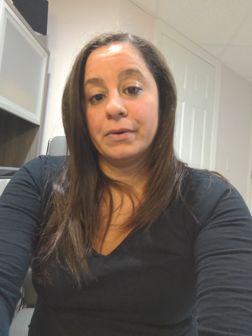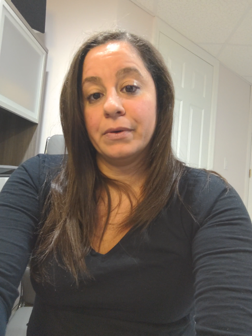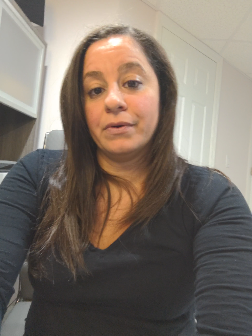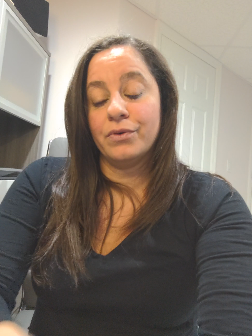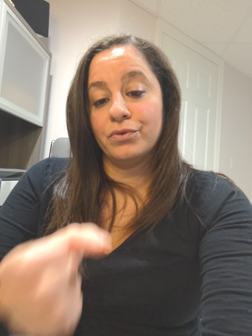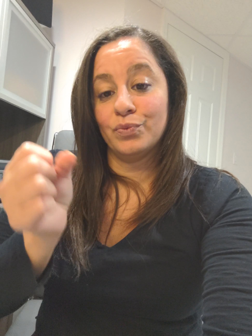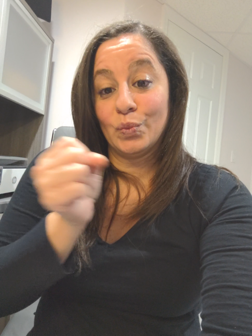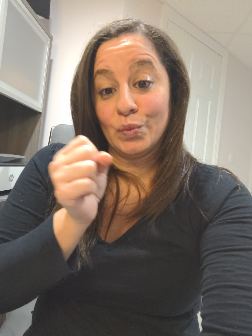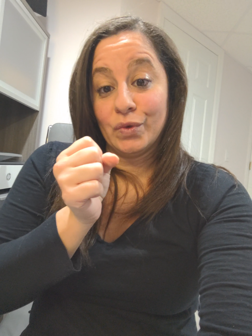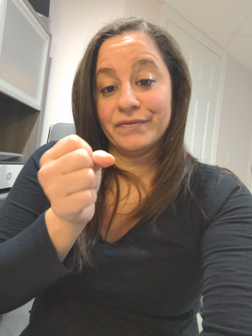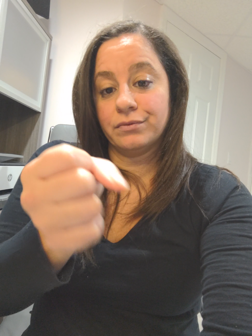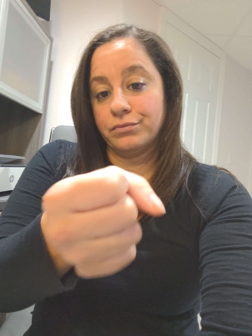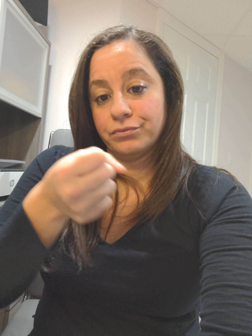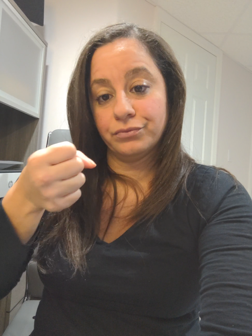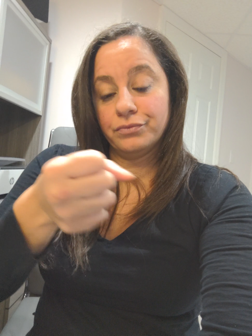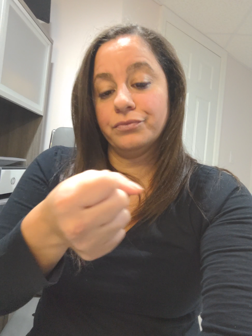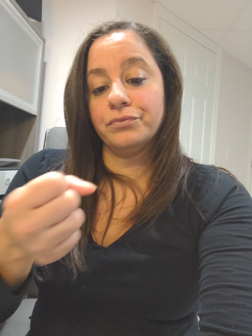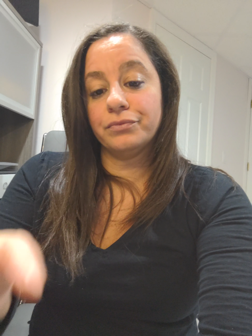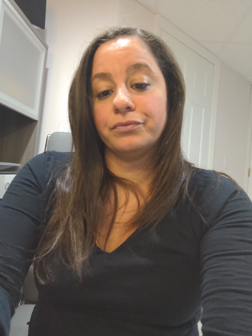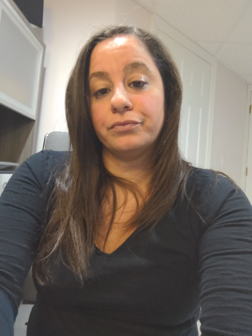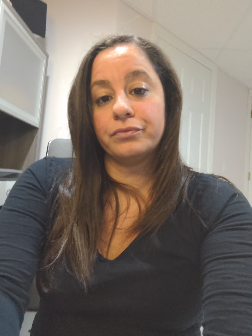refrigerator